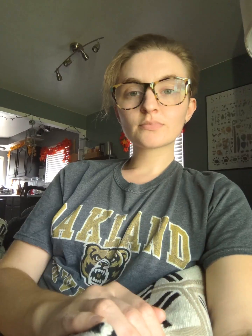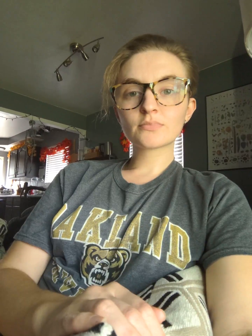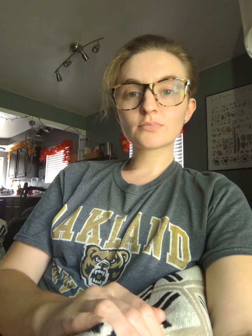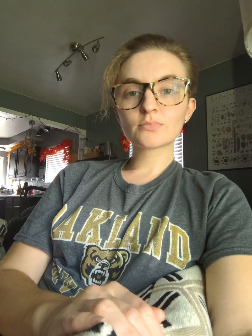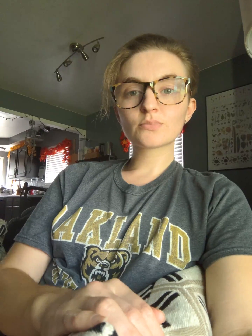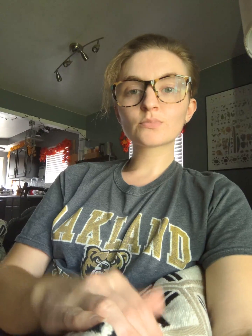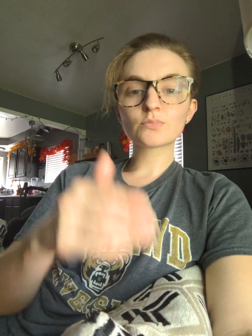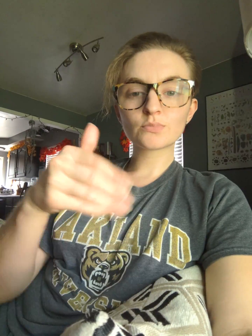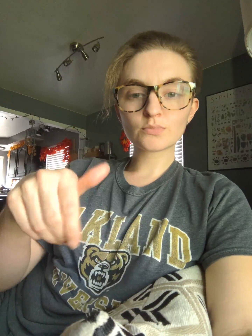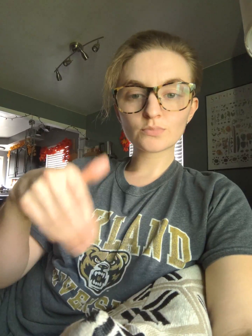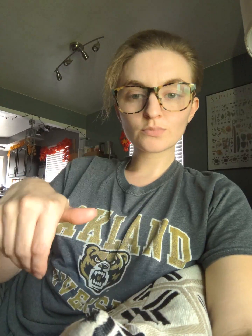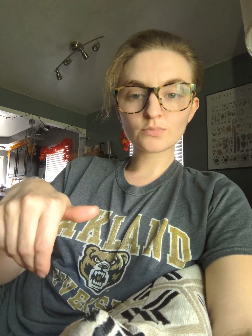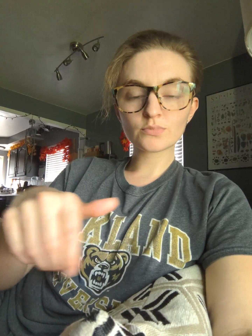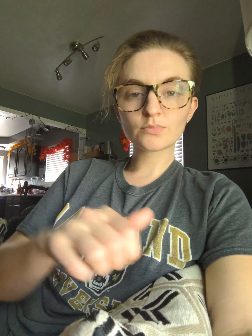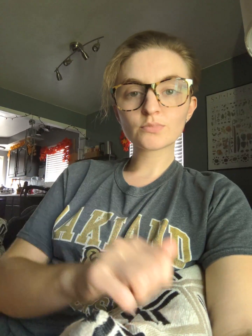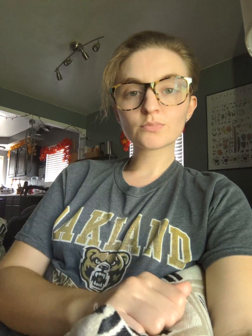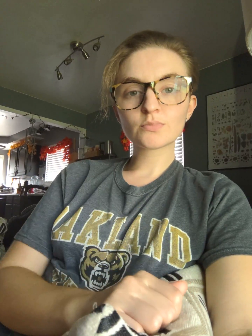shorts